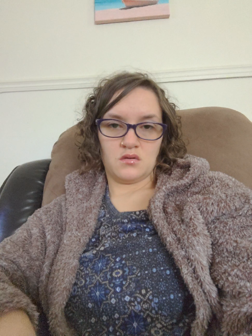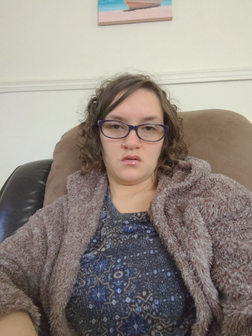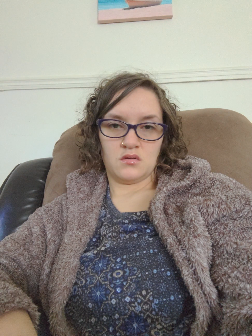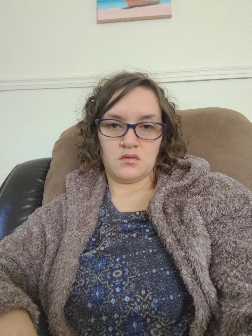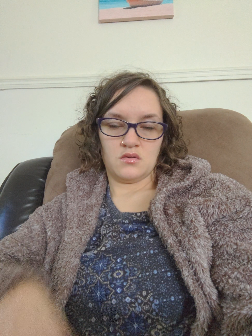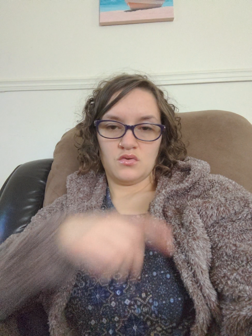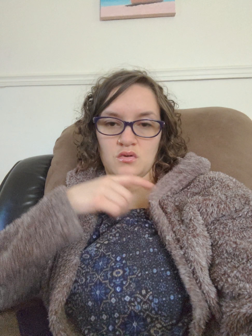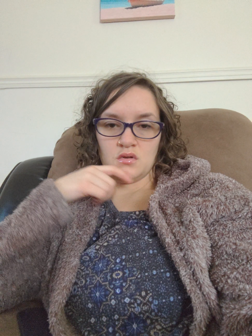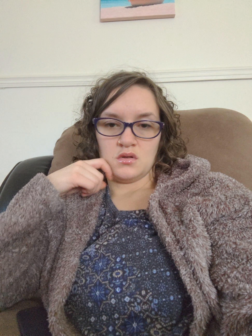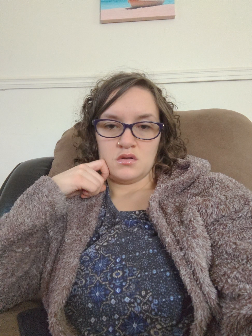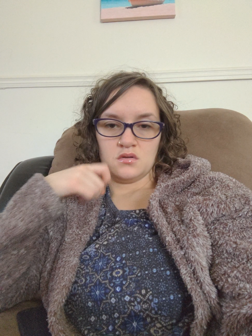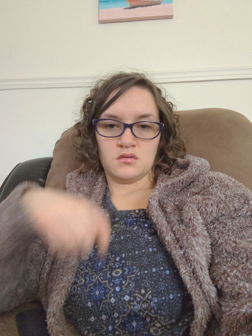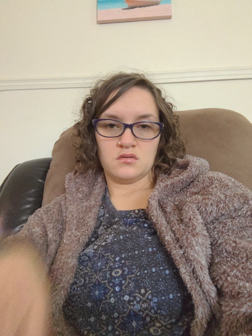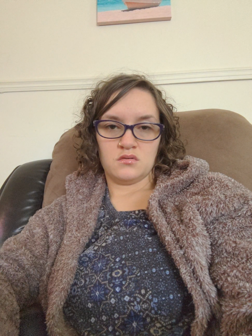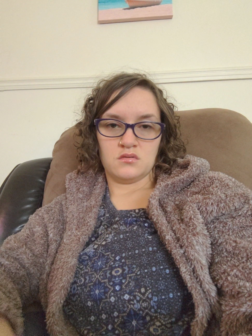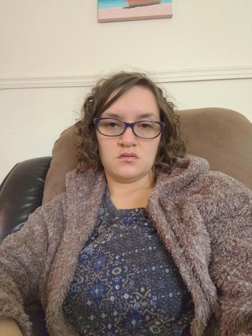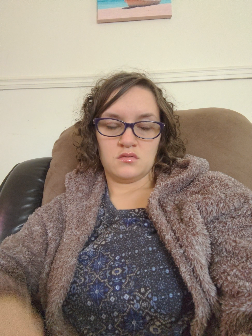dry